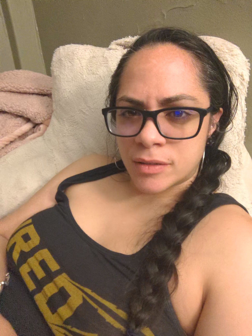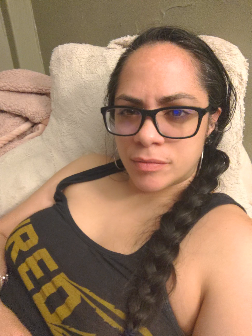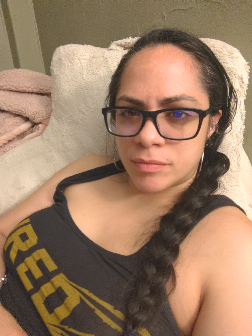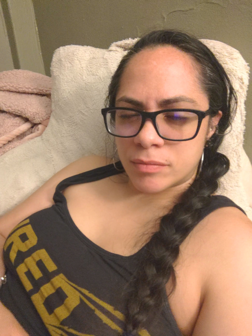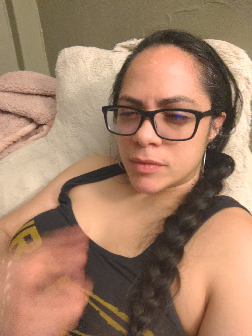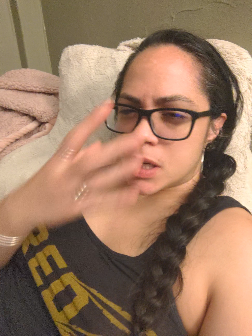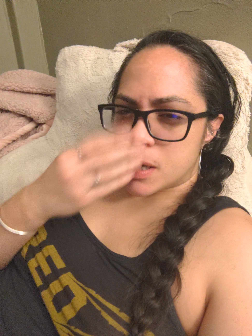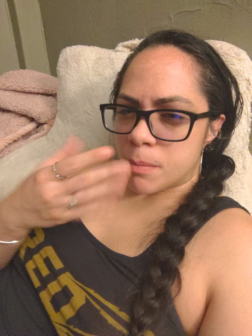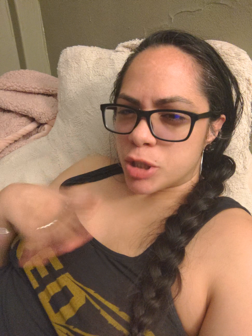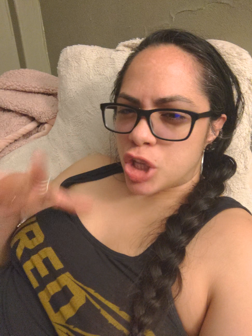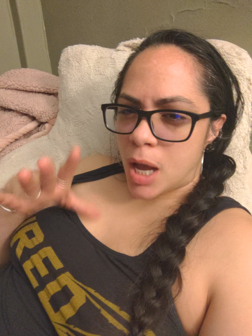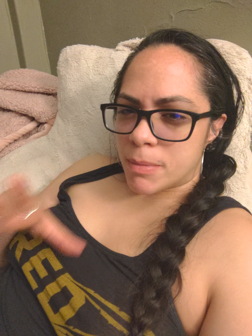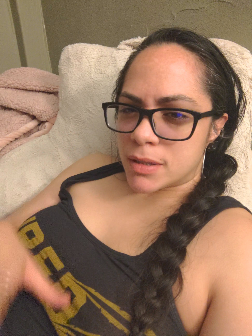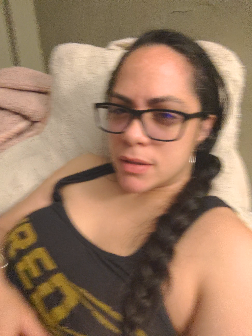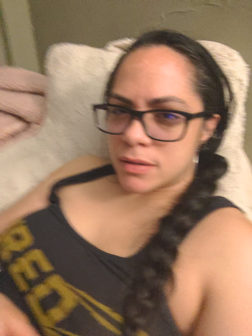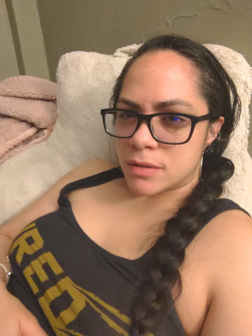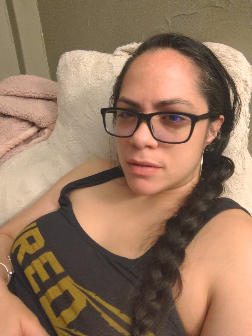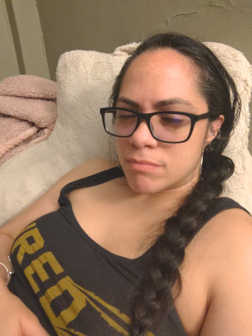pajamas